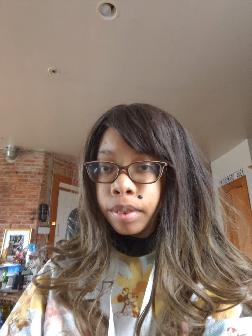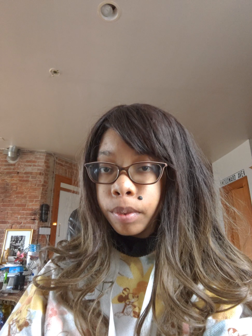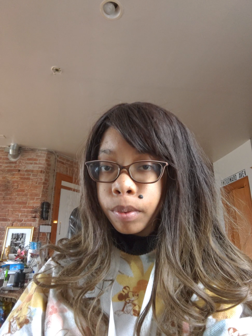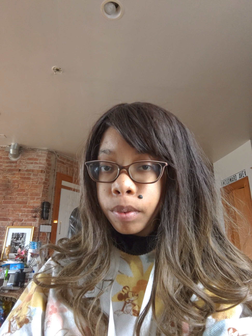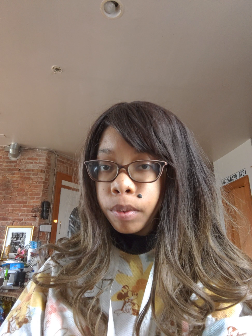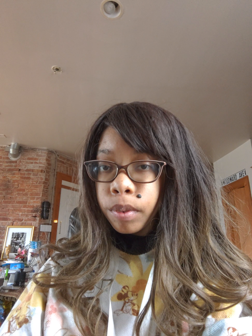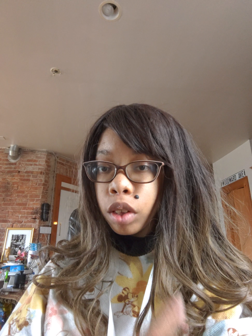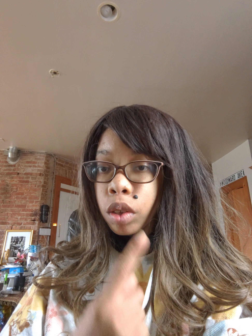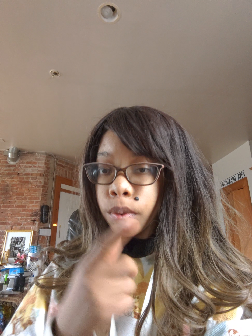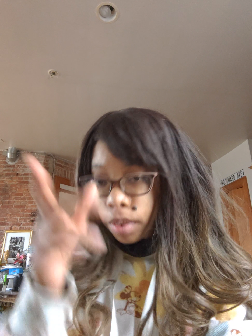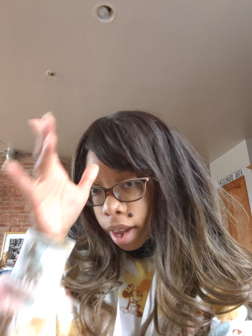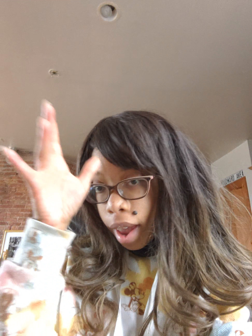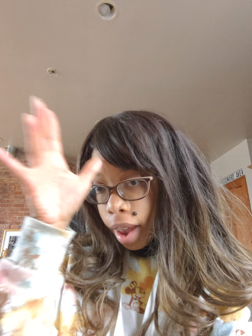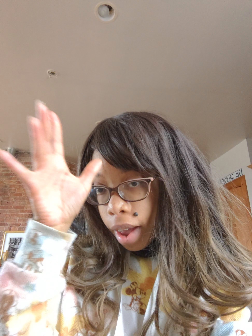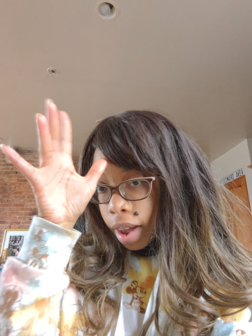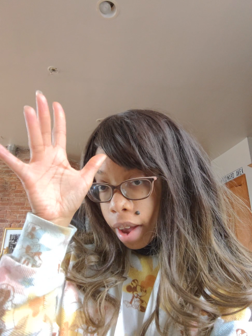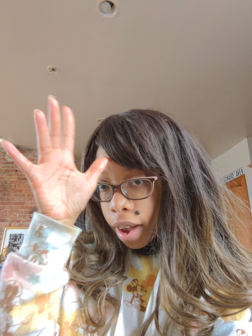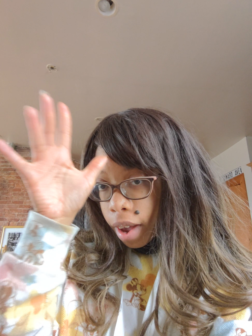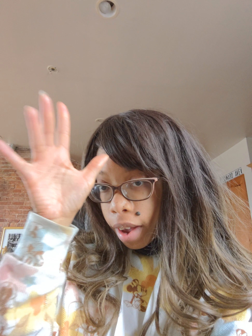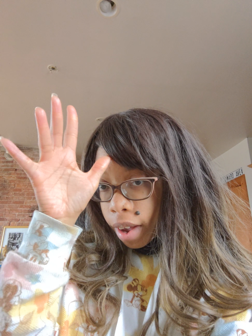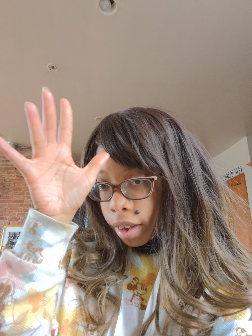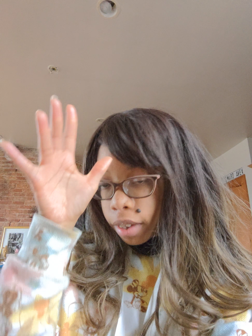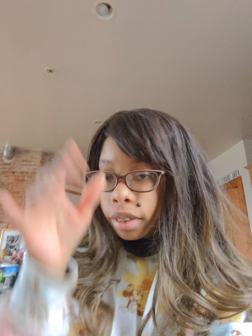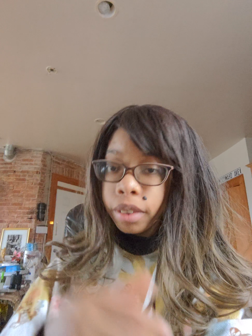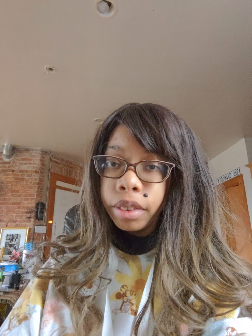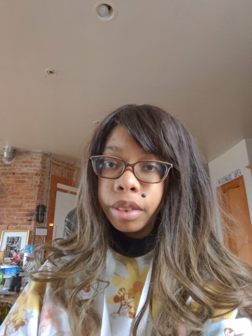dad